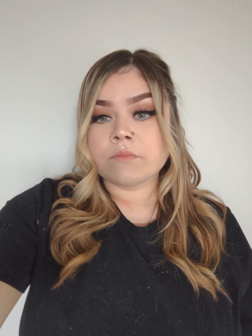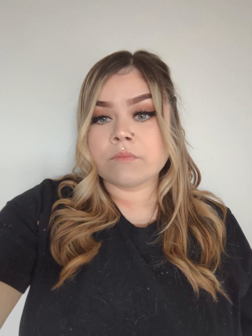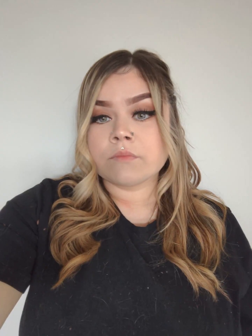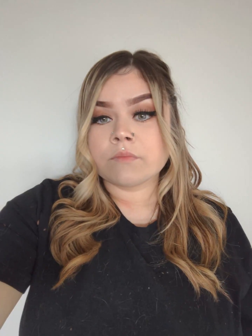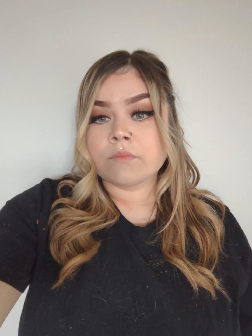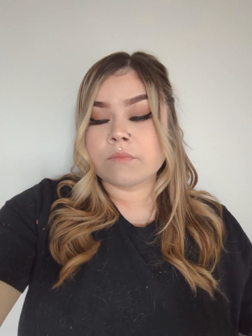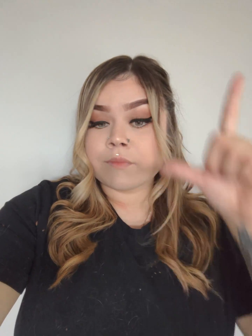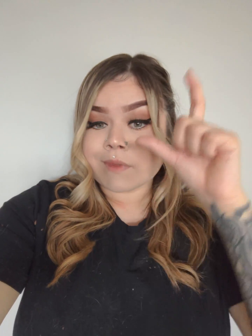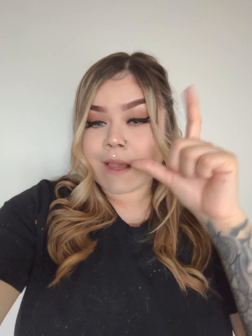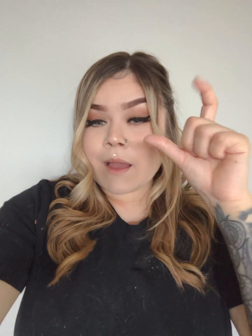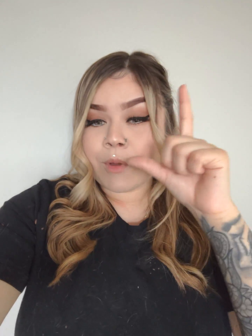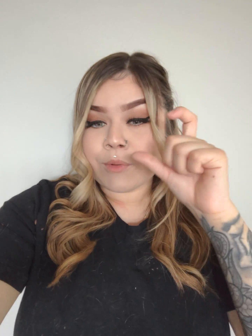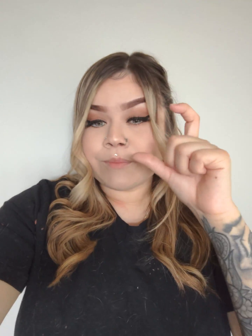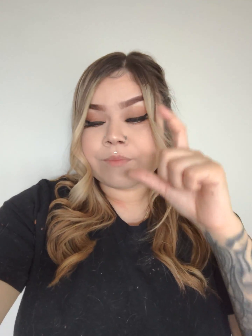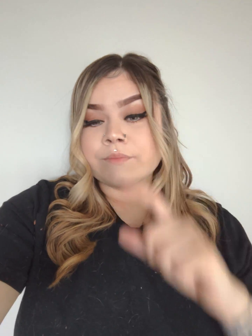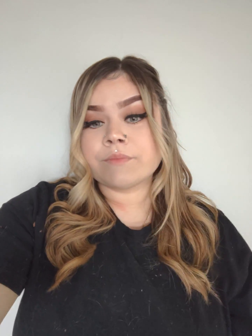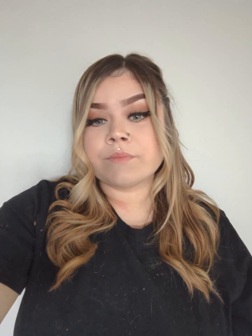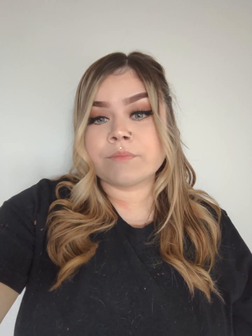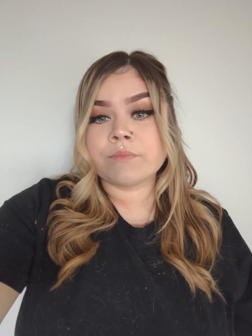camera